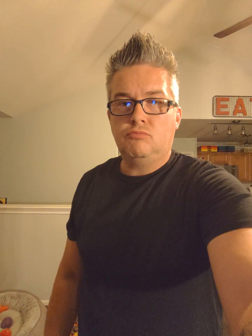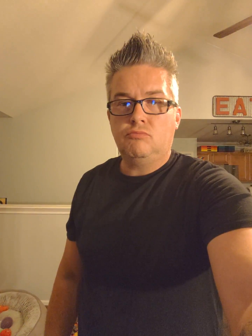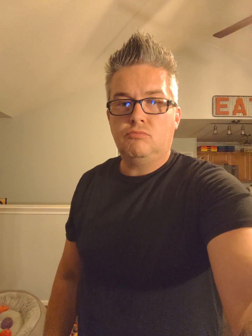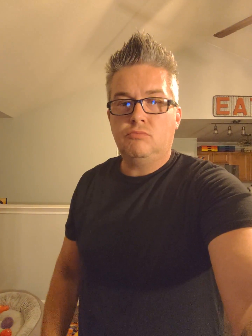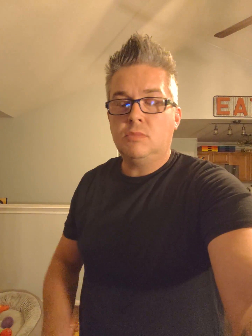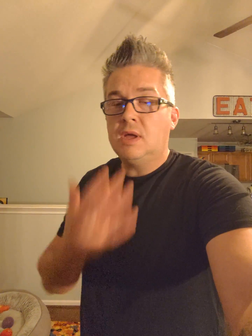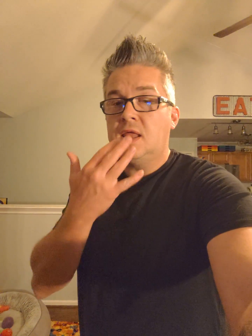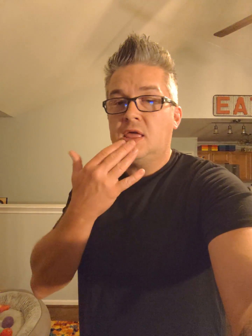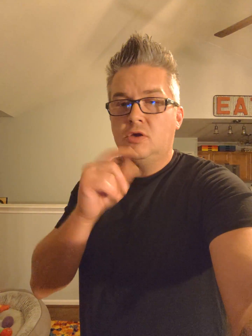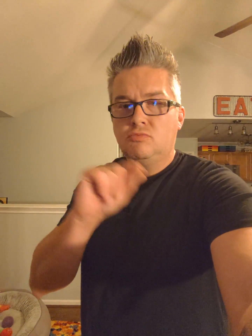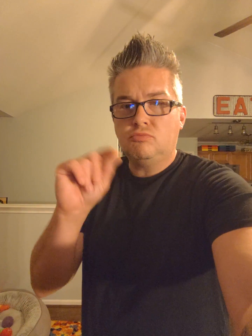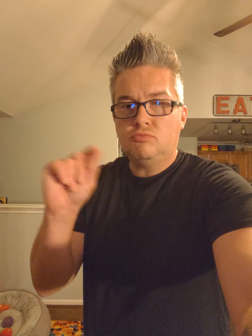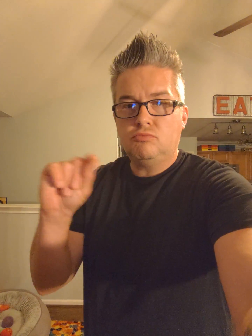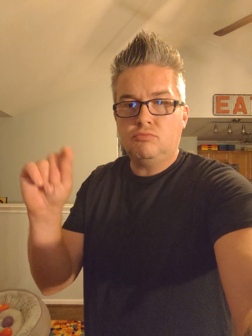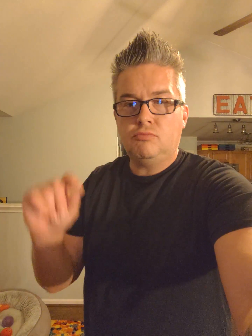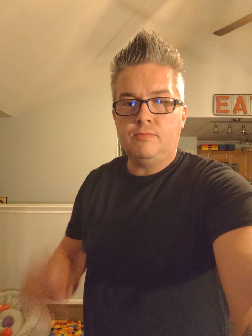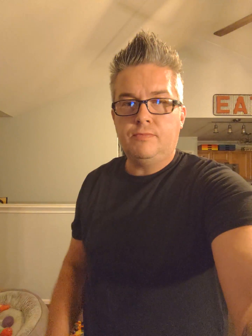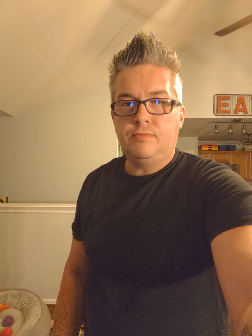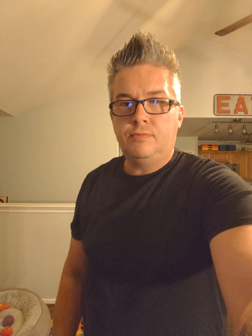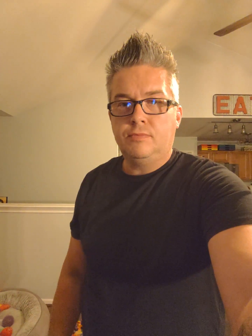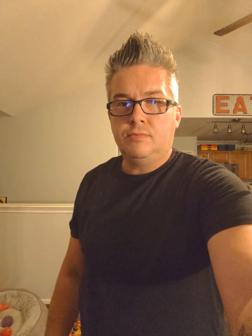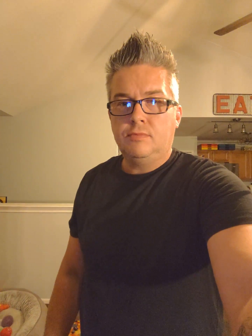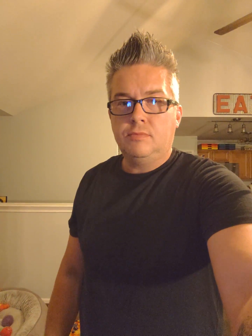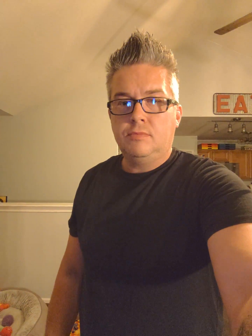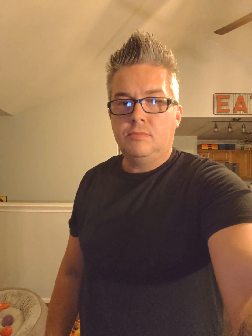crayon